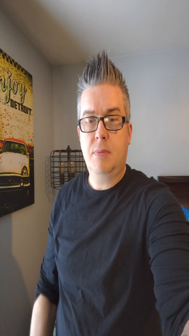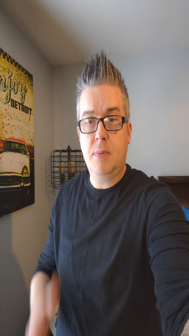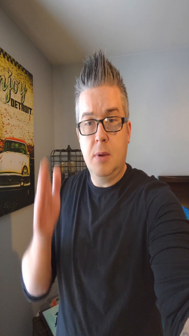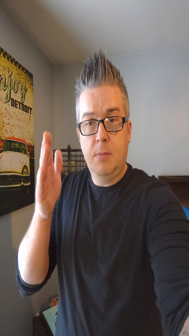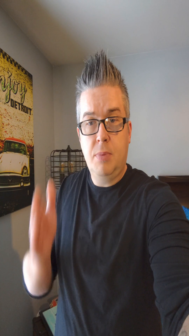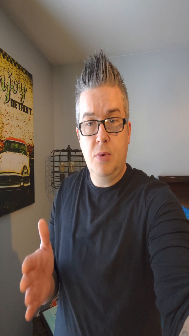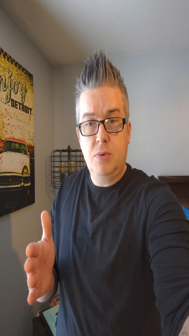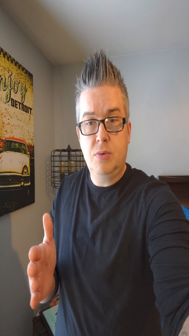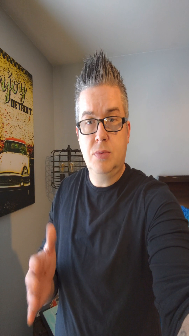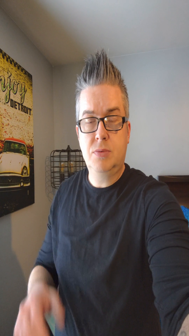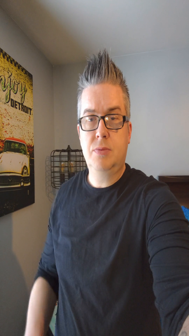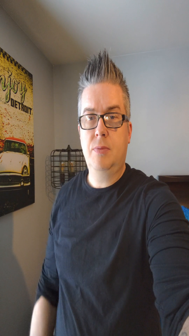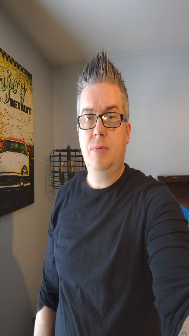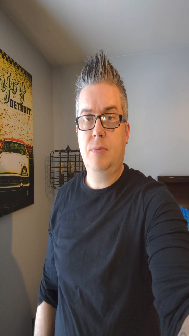person